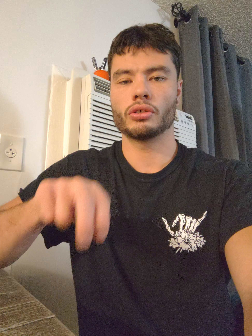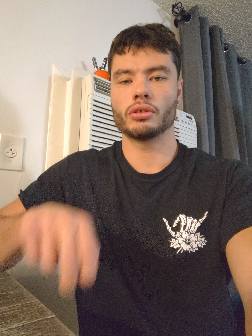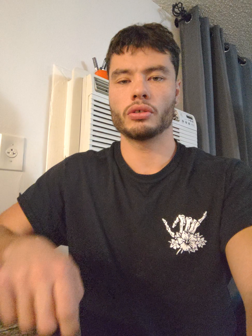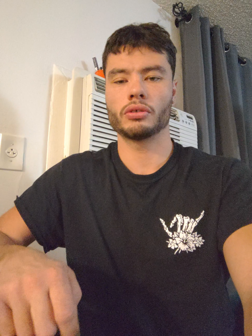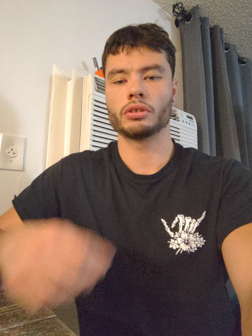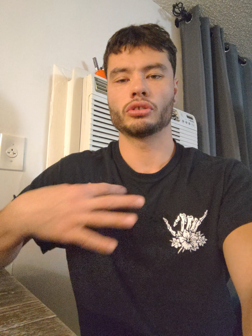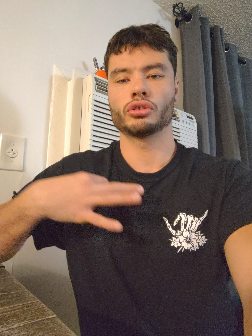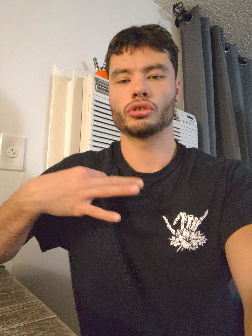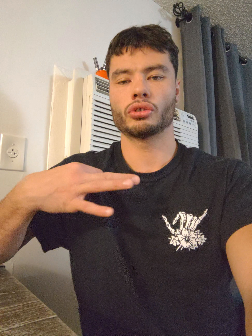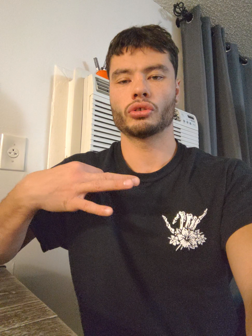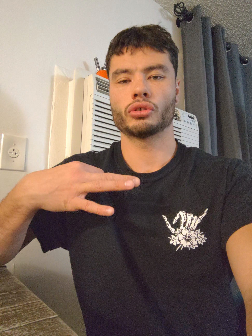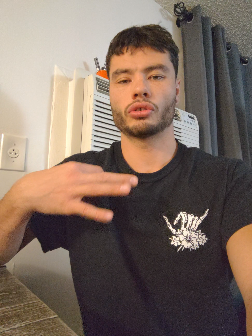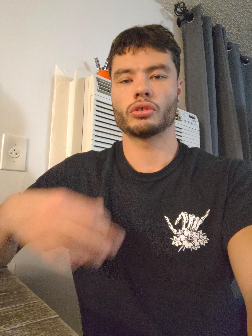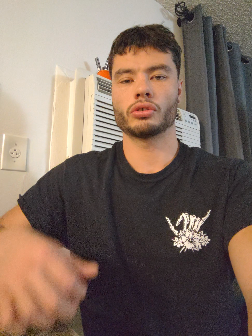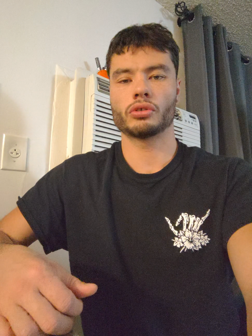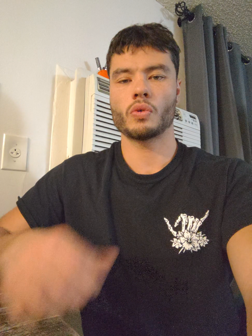shirt